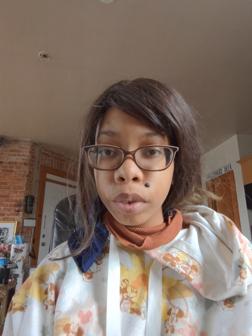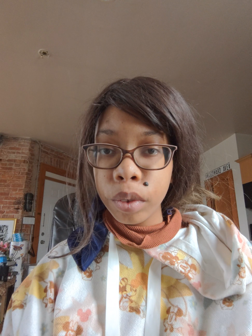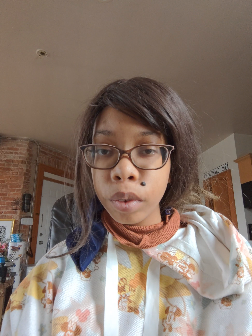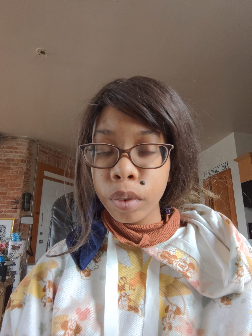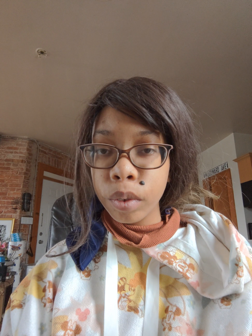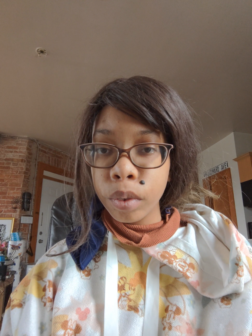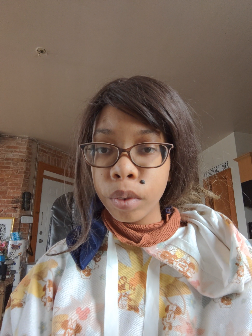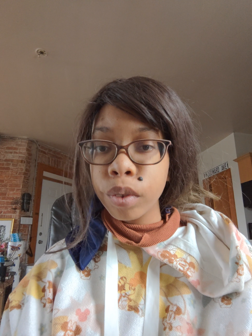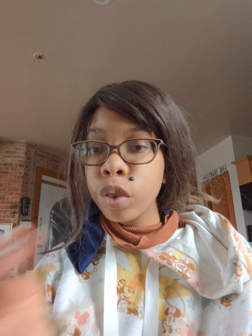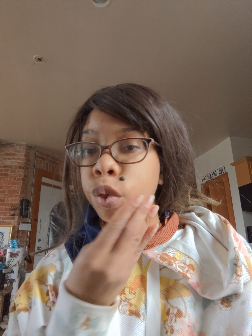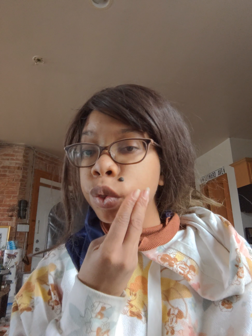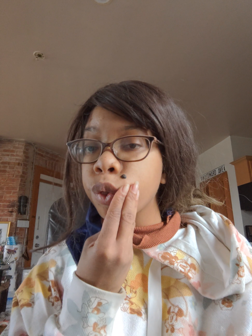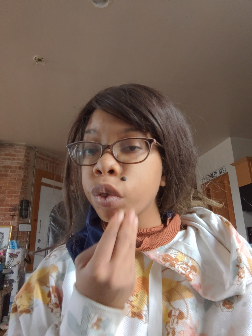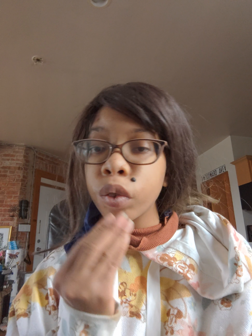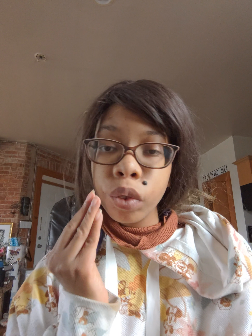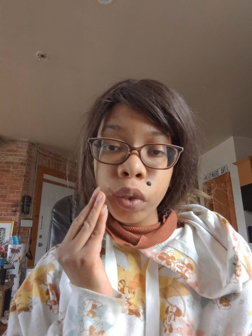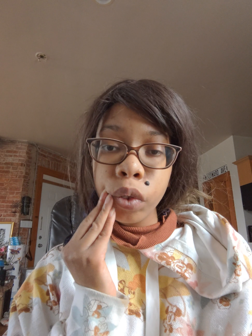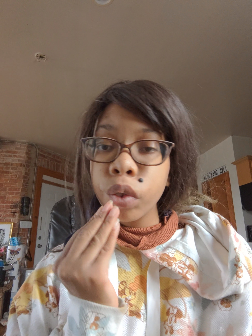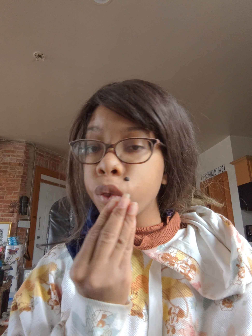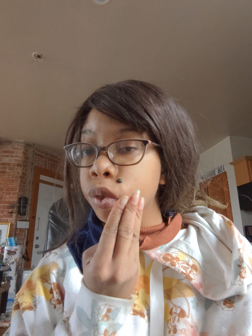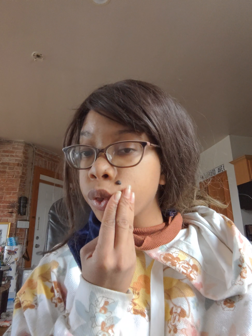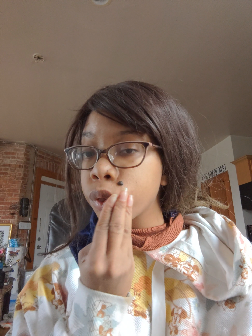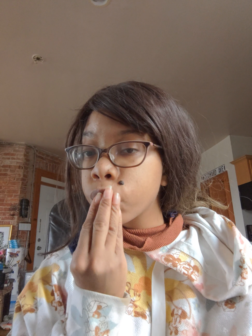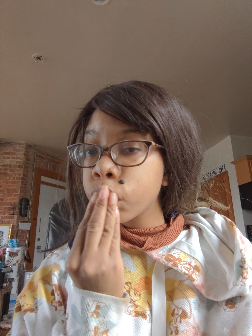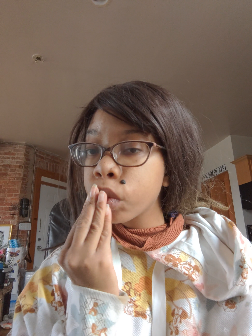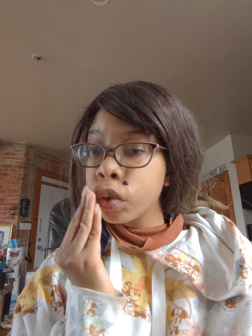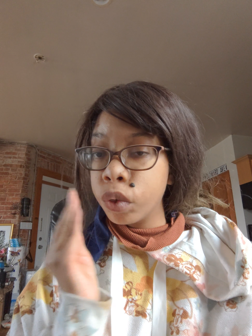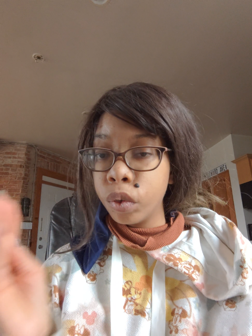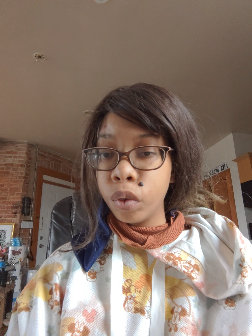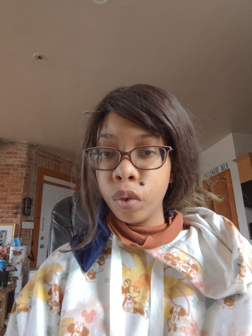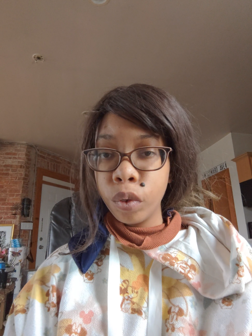napkin